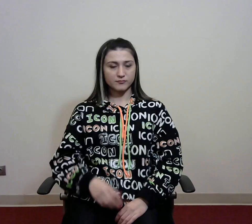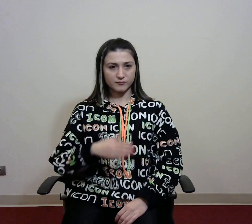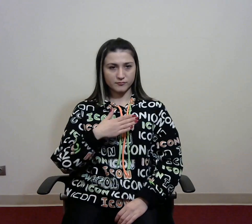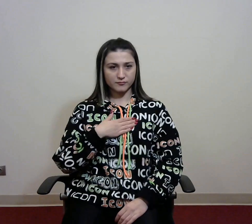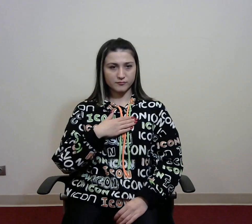mən